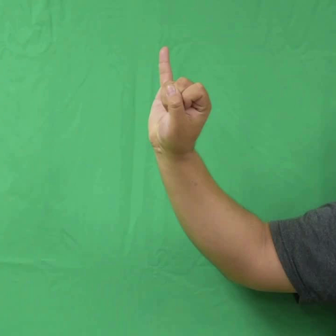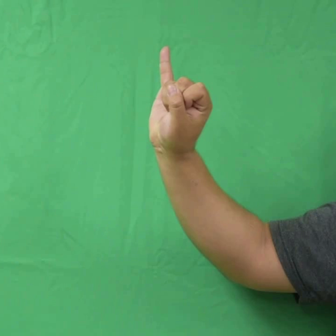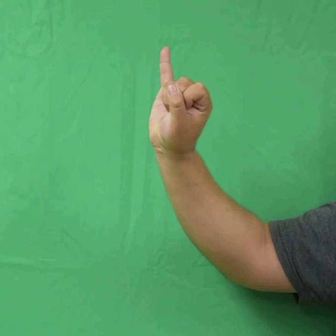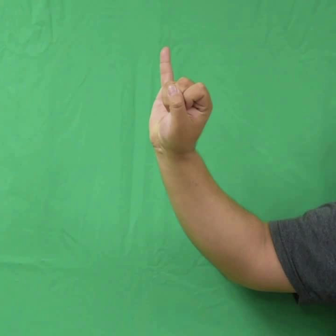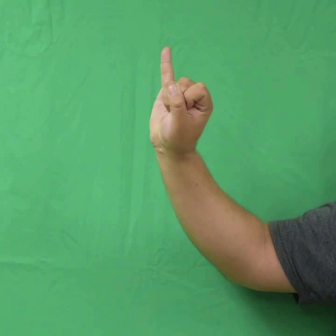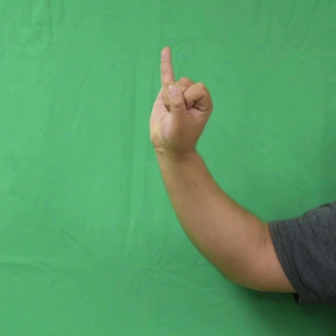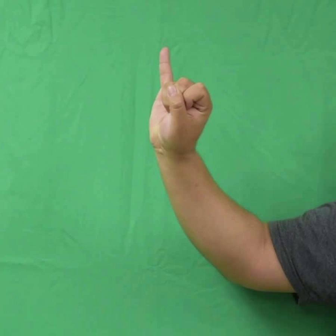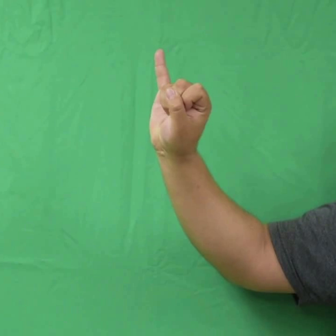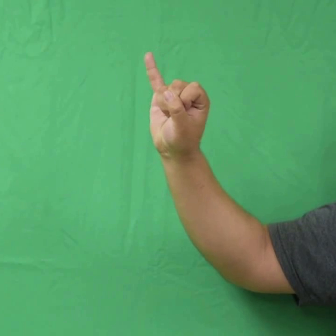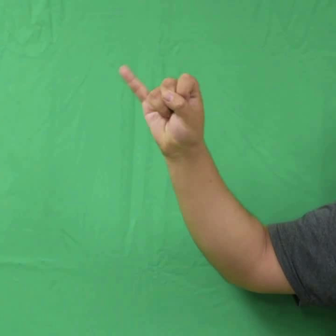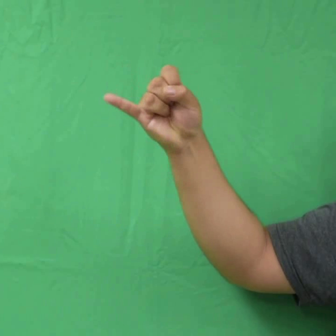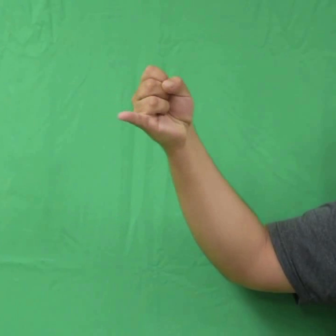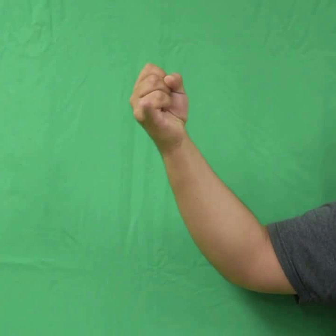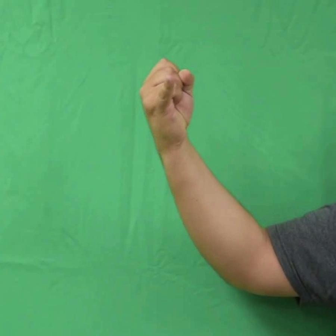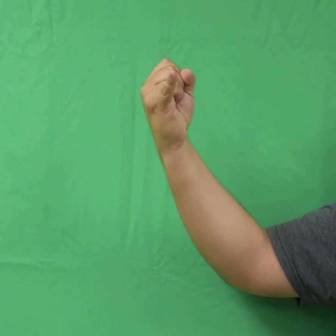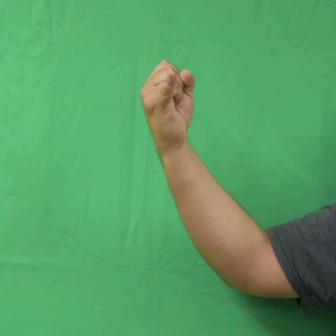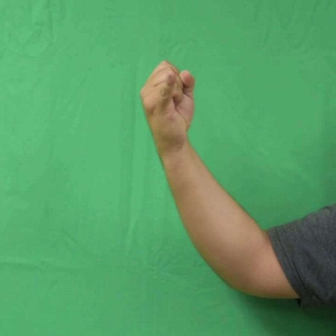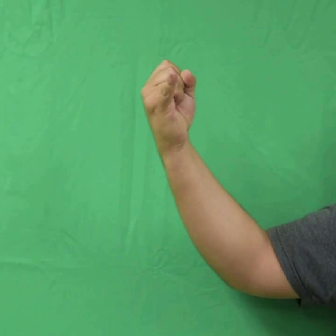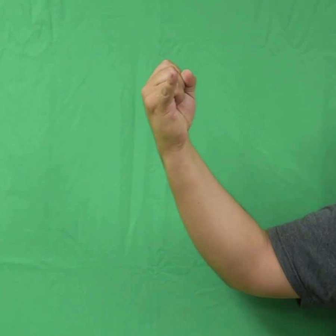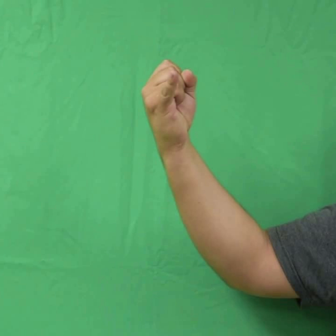J